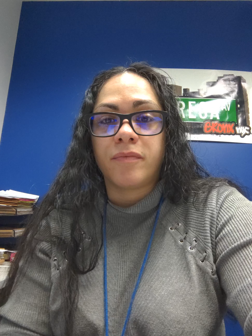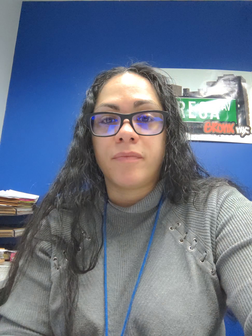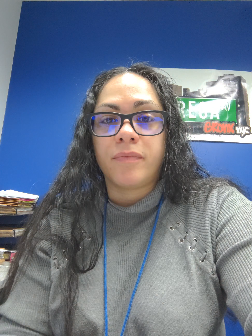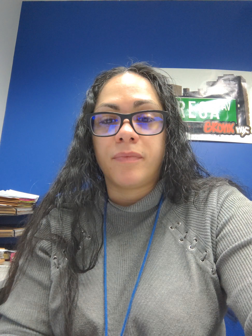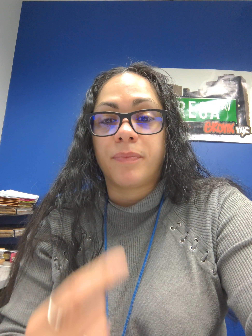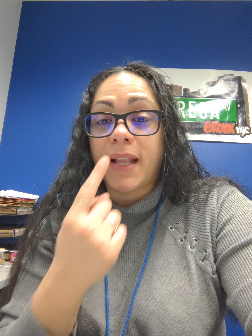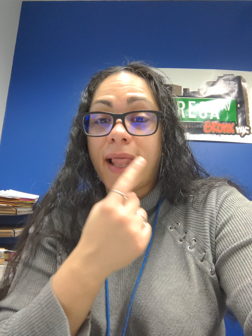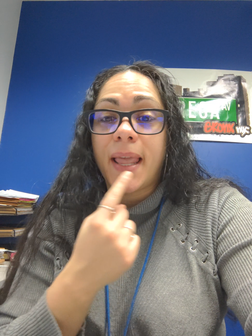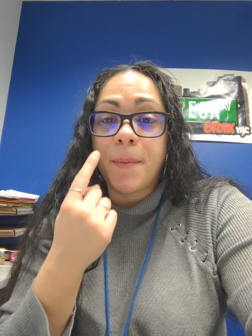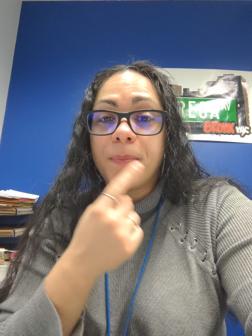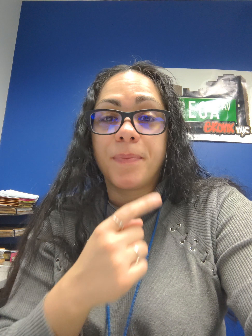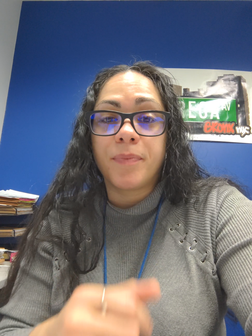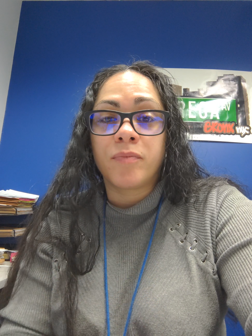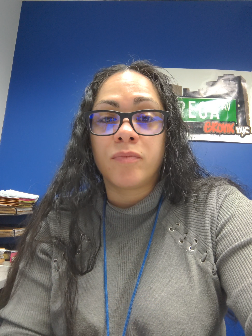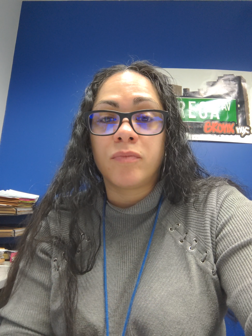lips